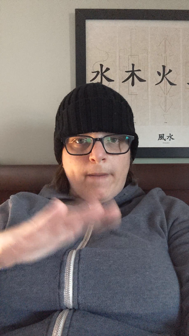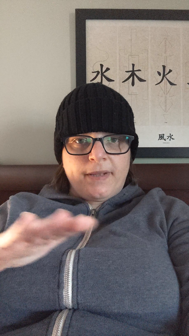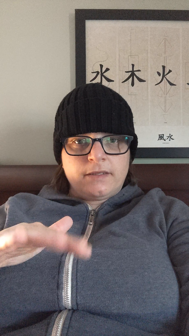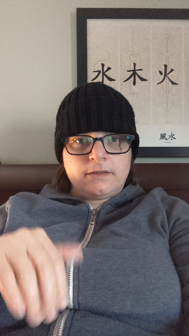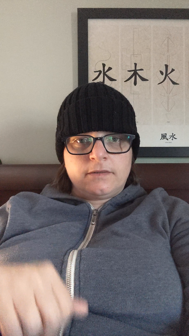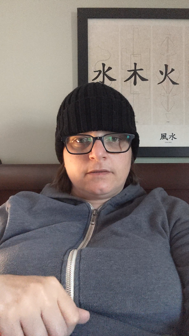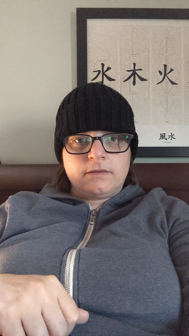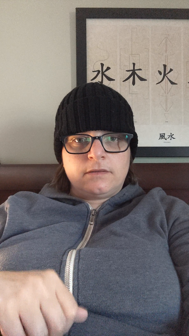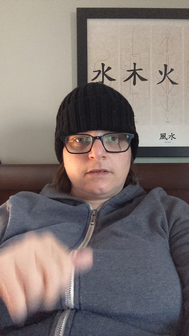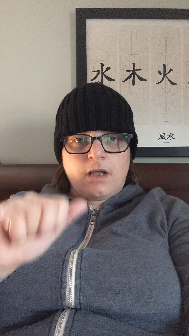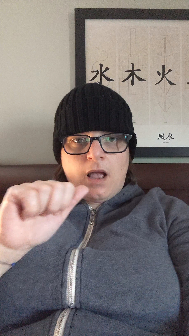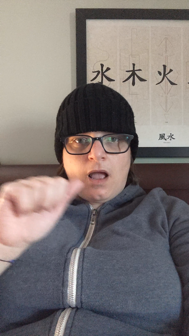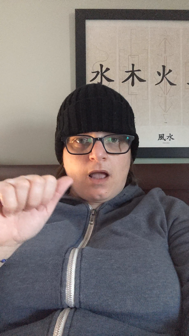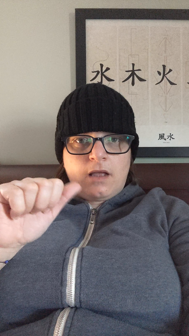a